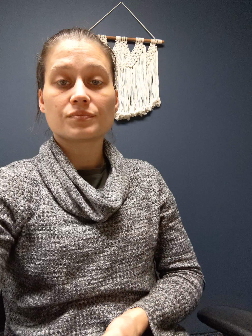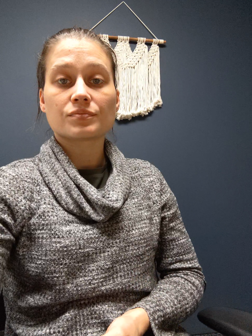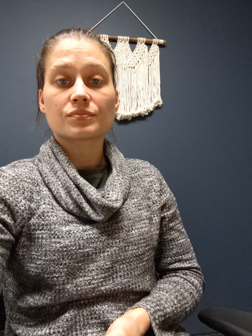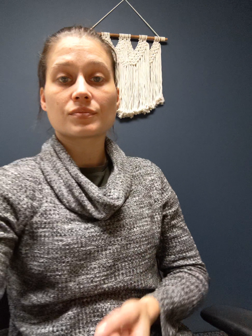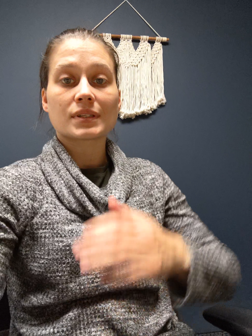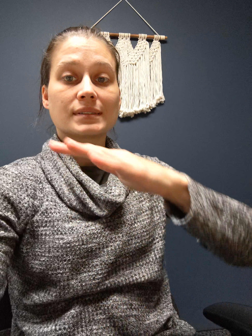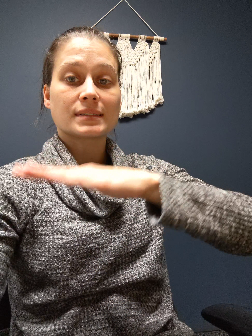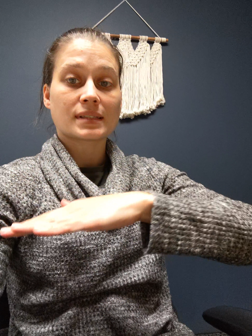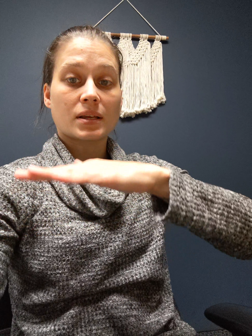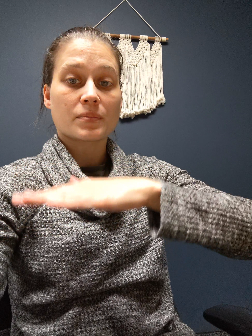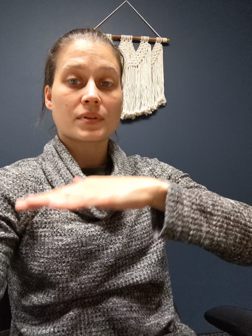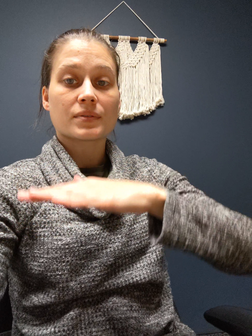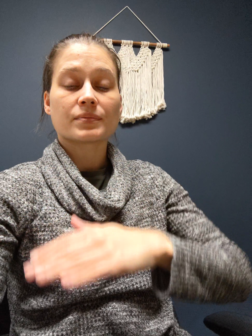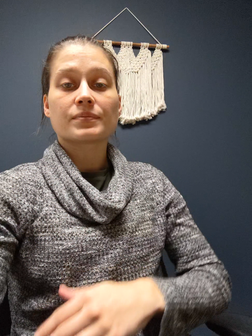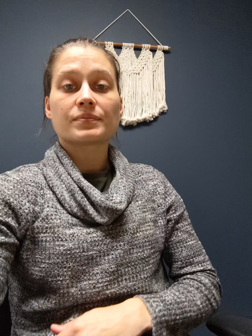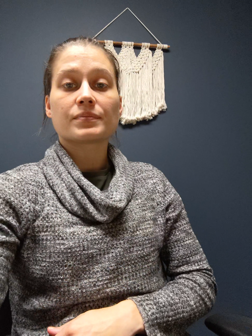table